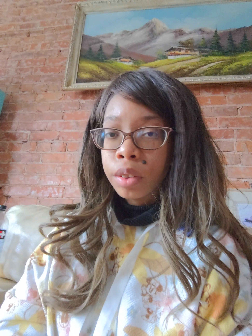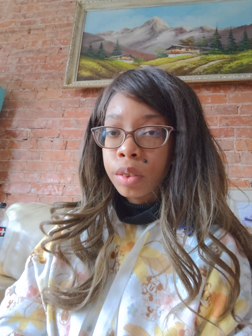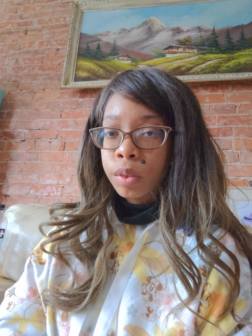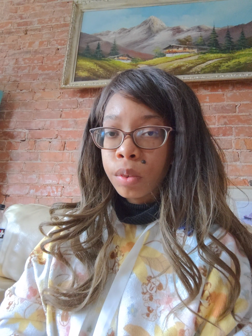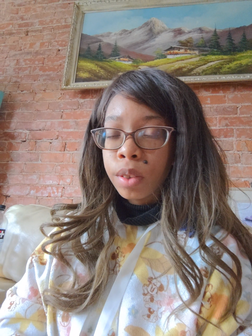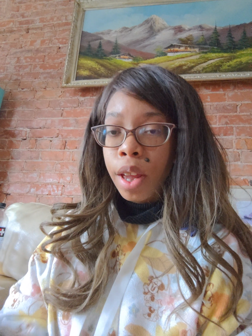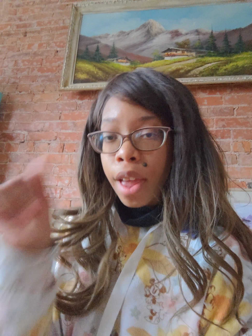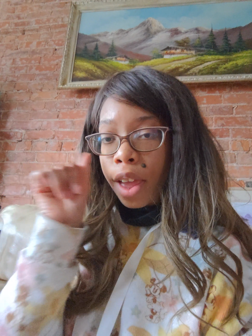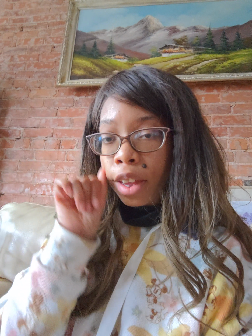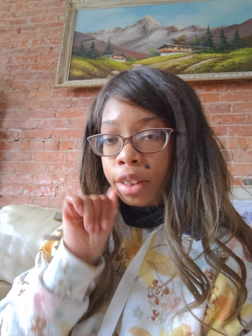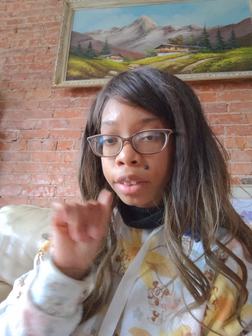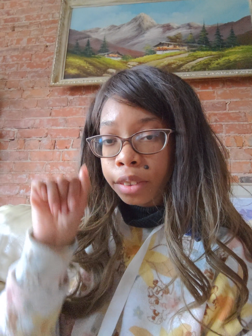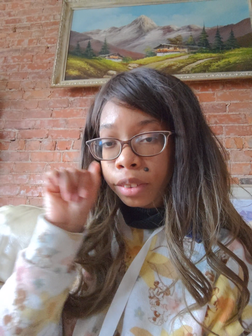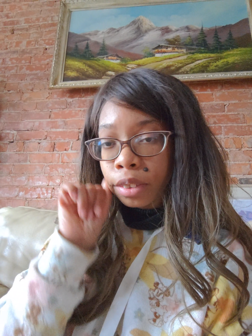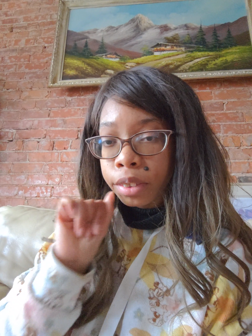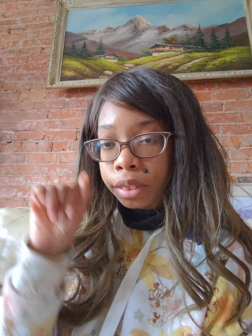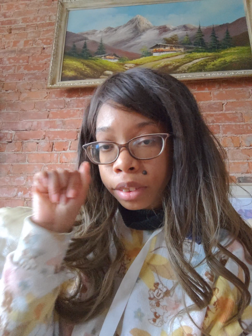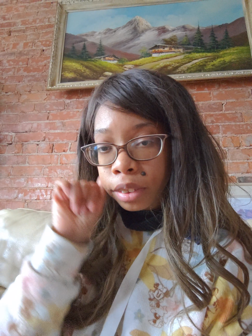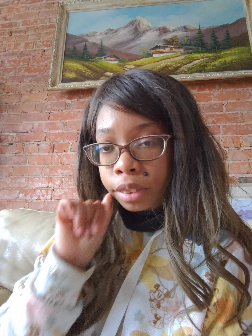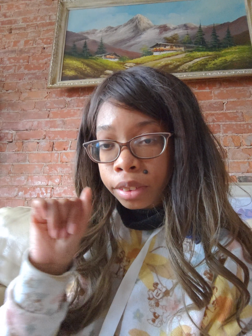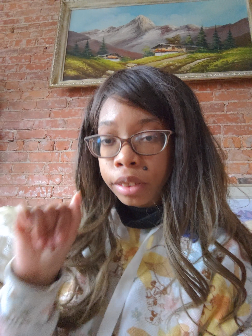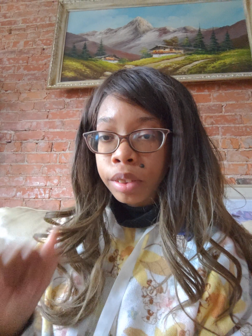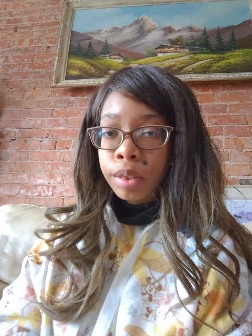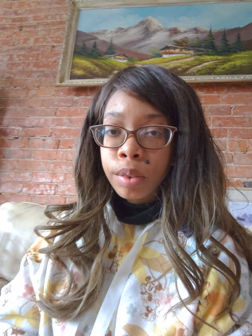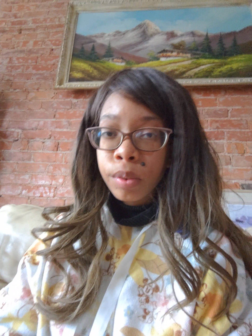aunt